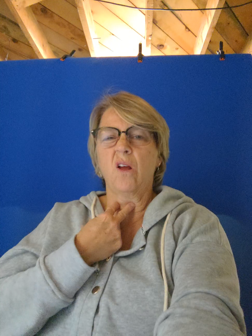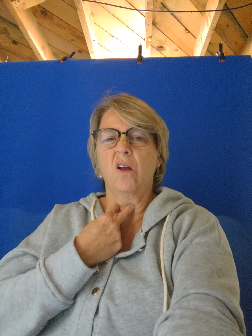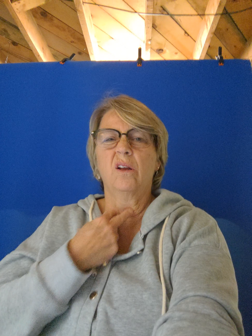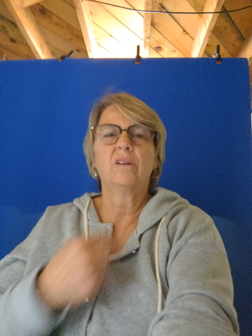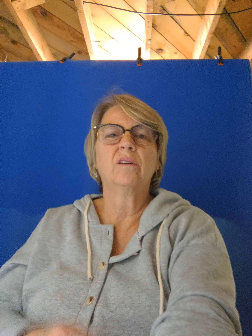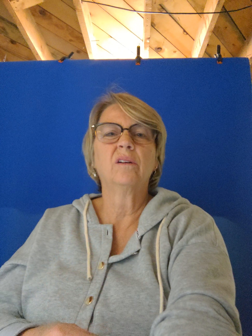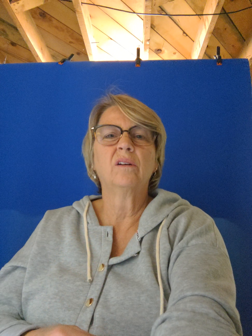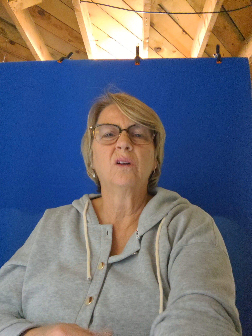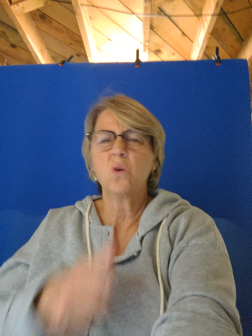stuck